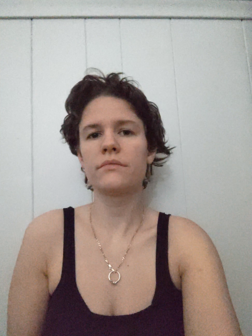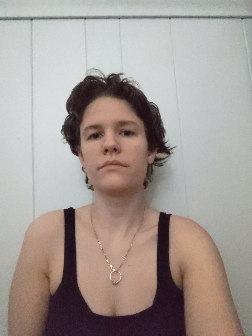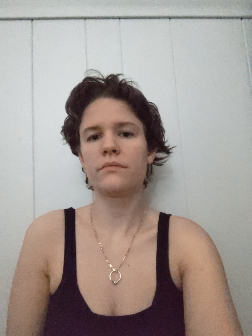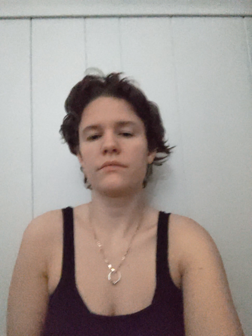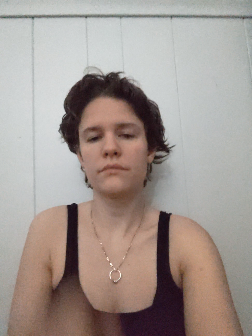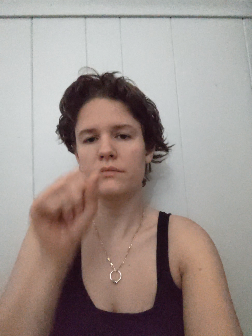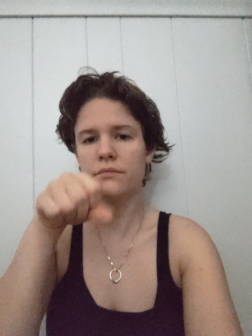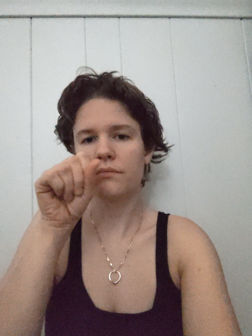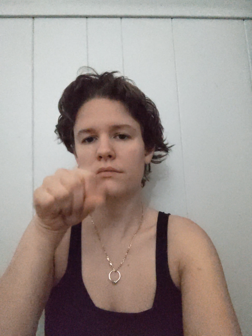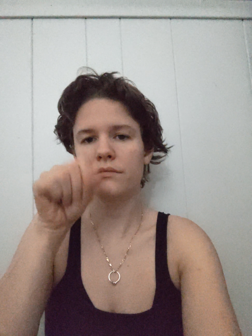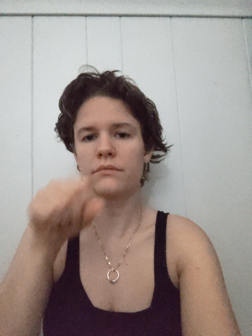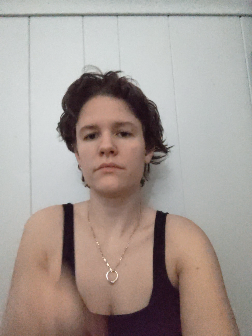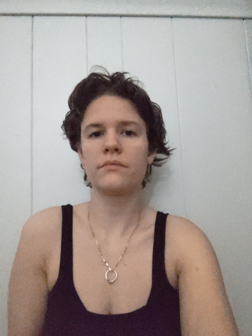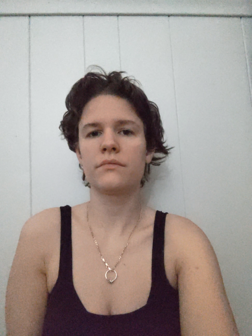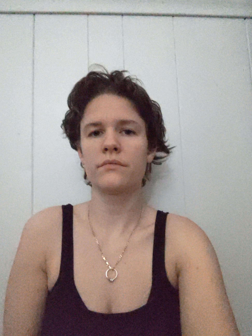carrot